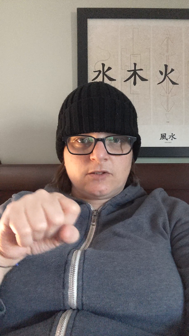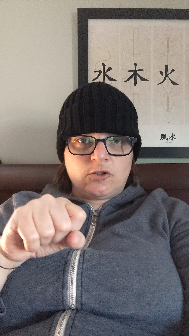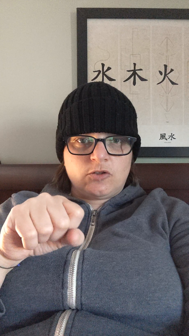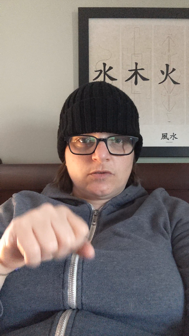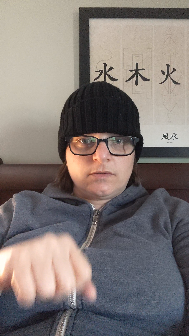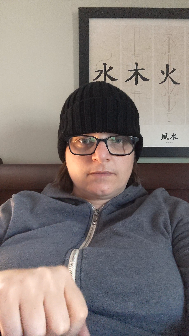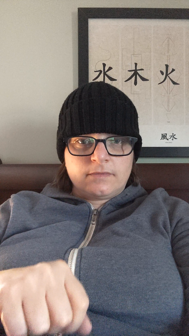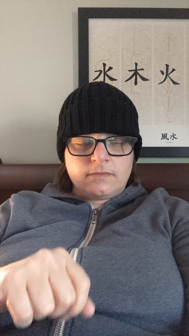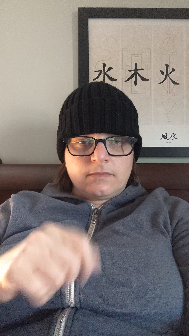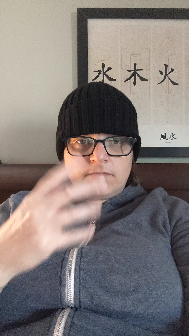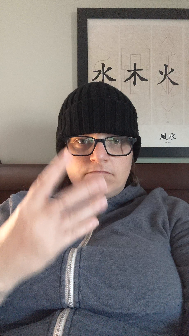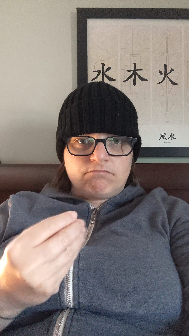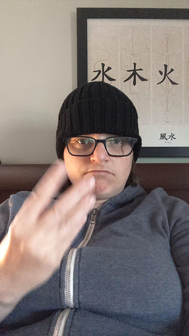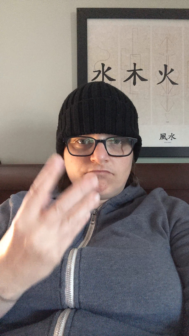gentle